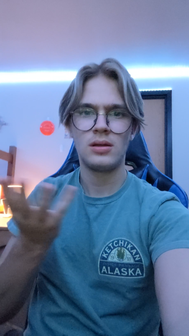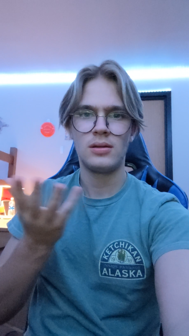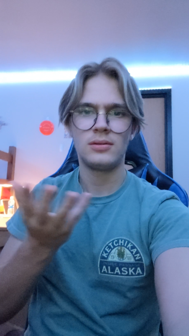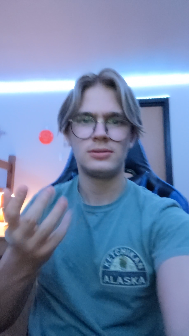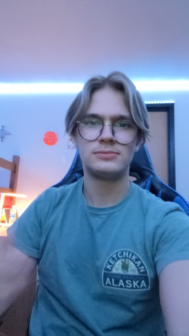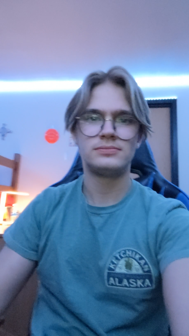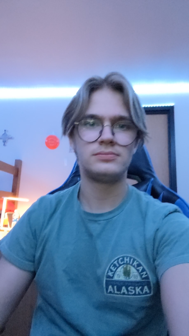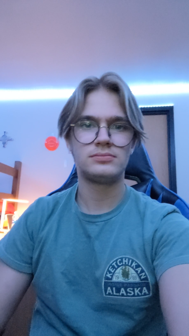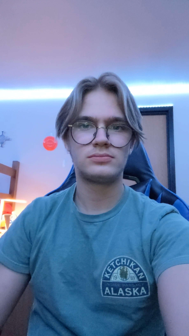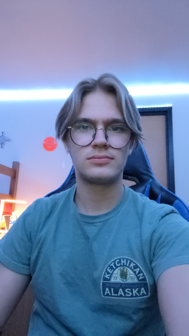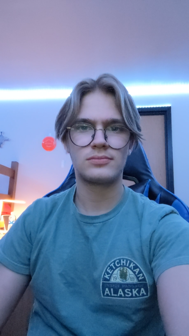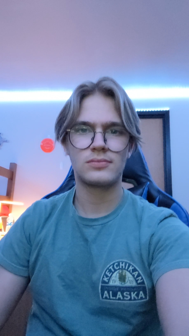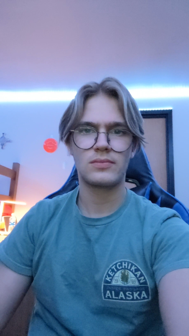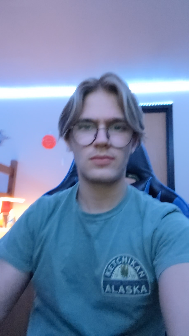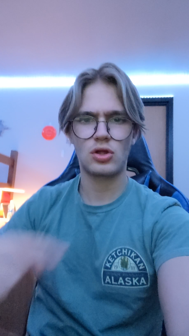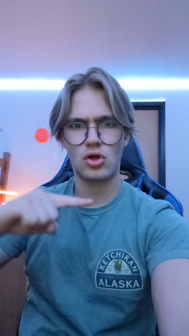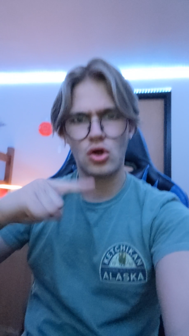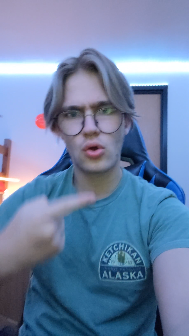hurt